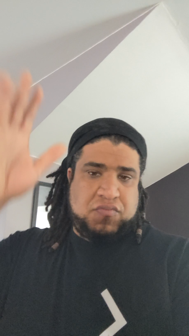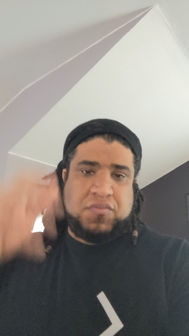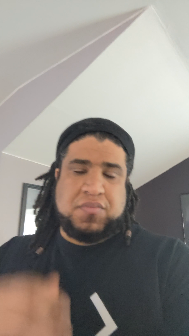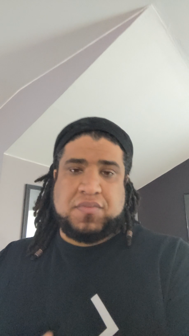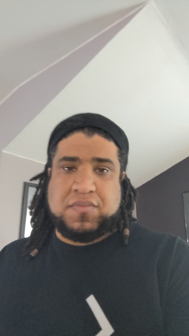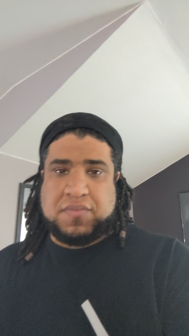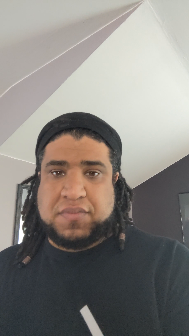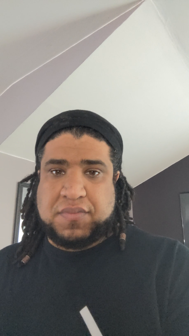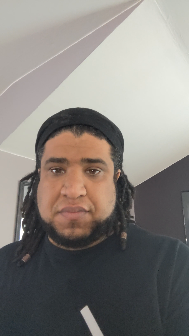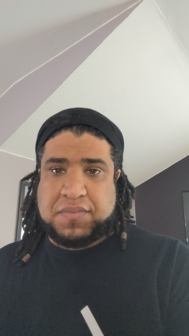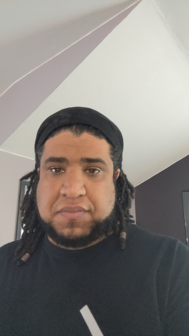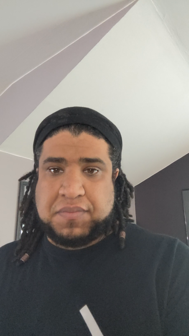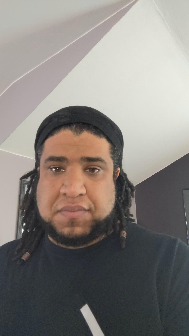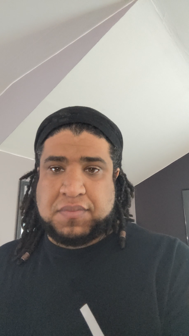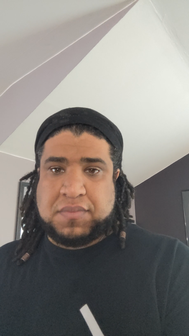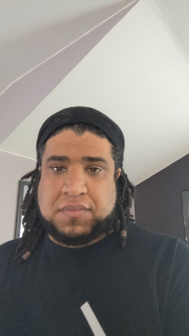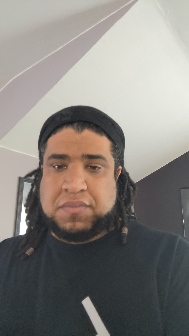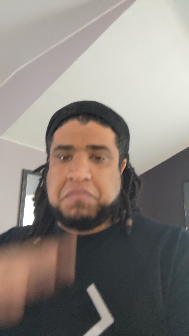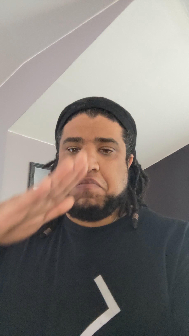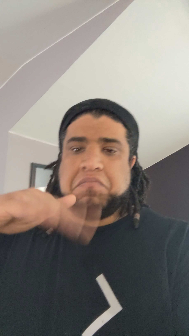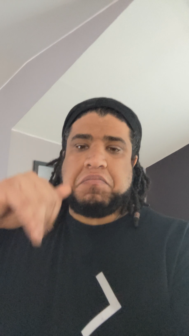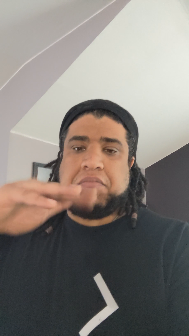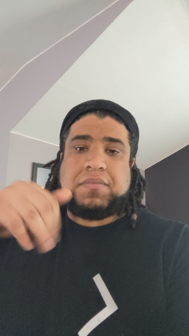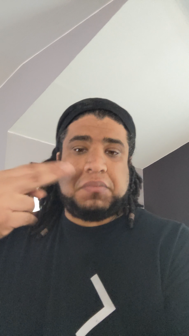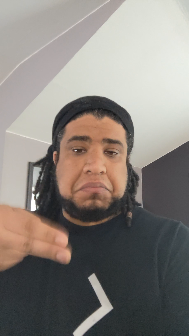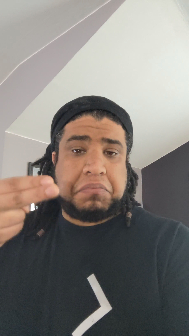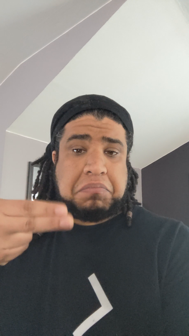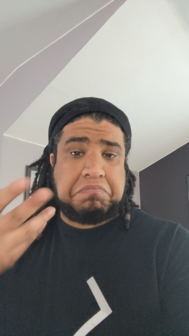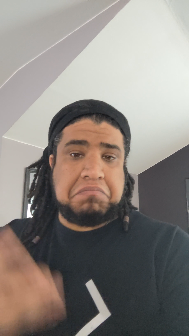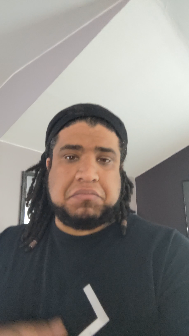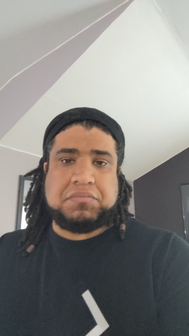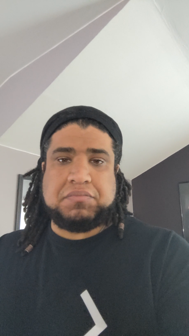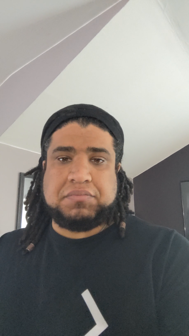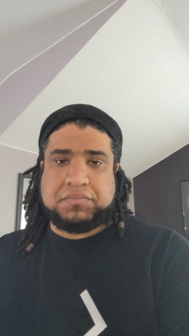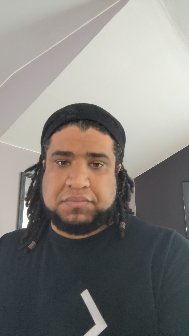pet's name